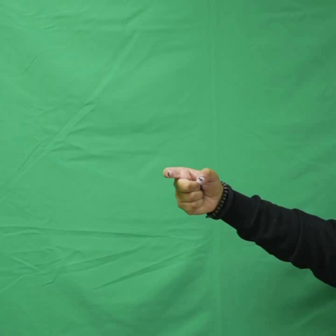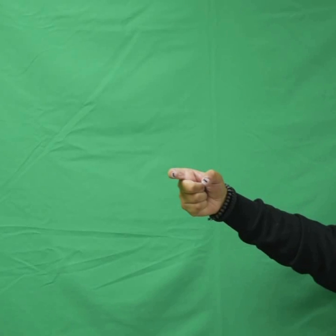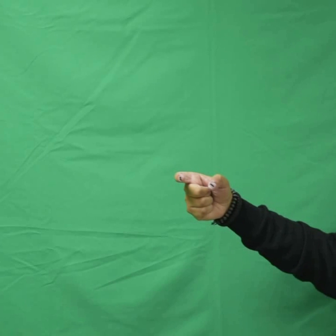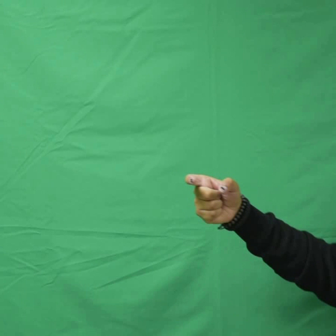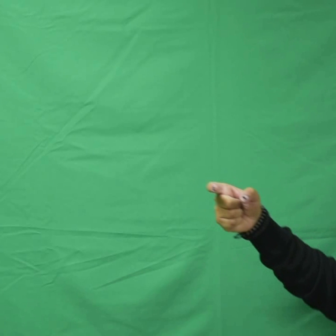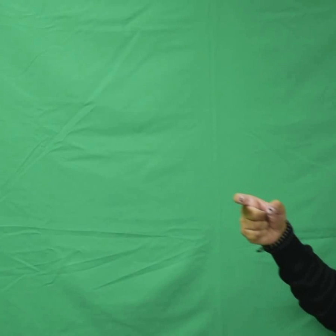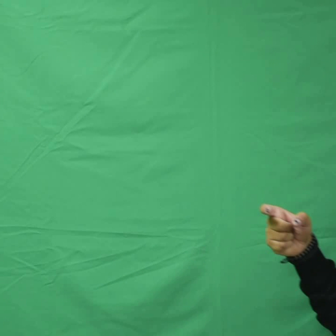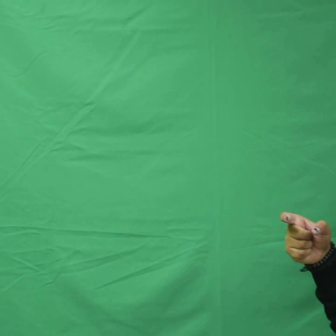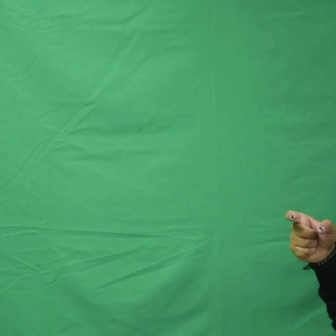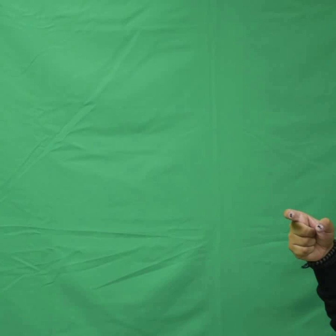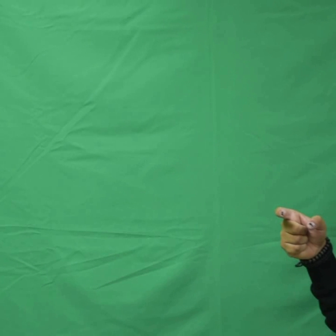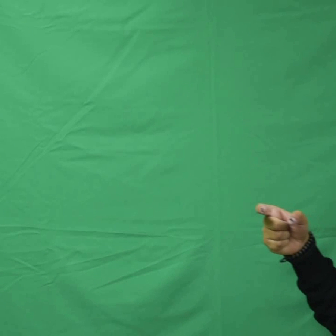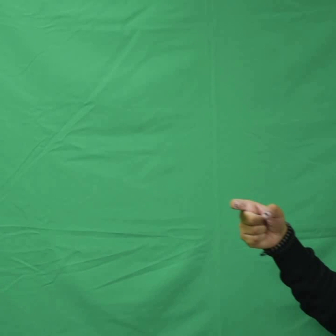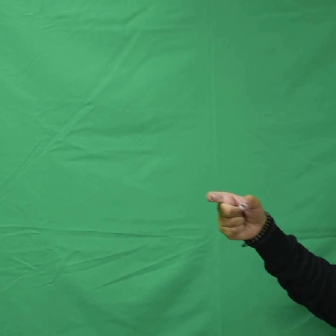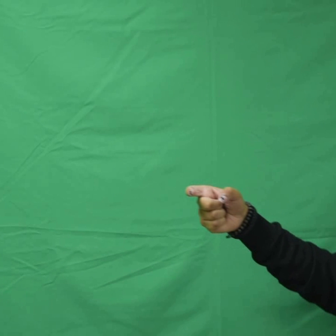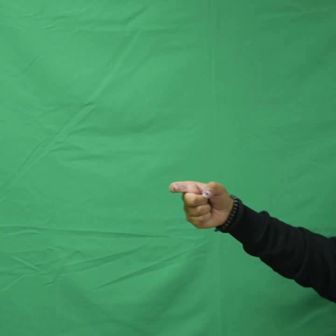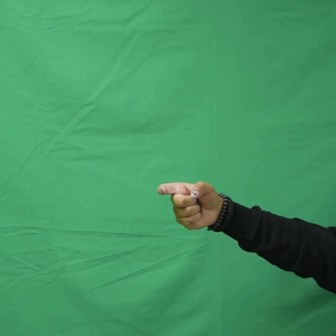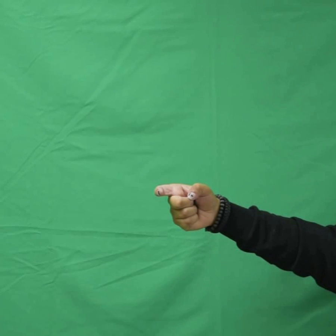Q